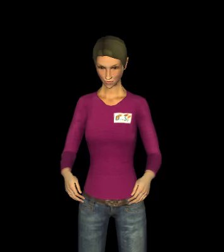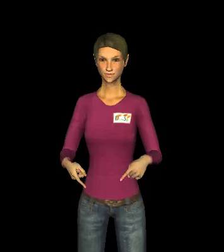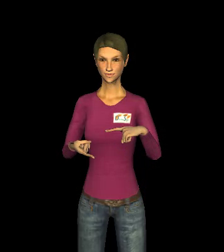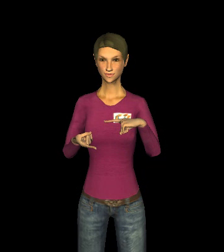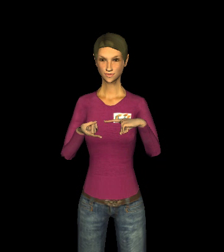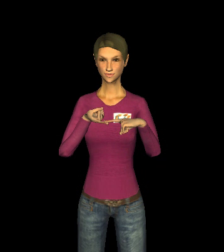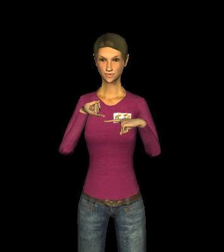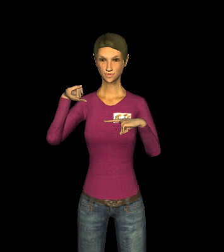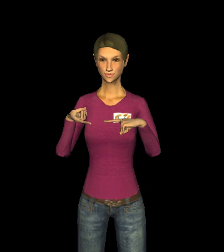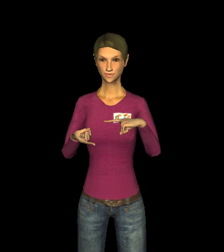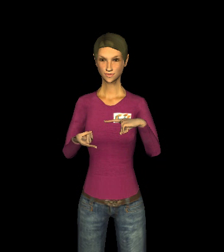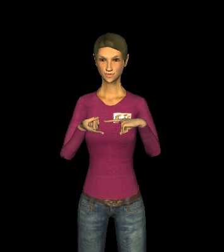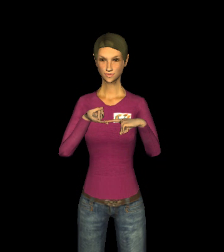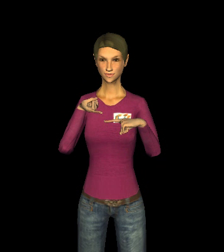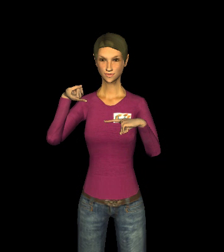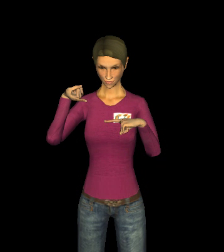فريد